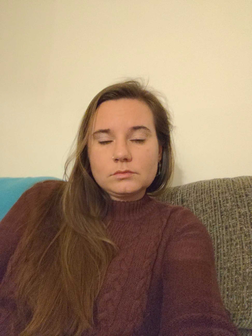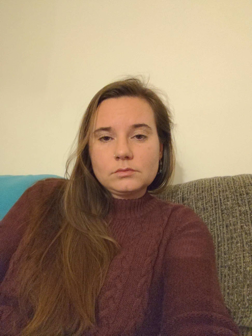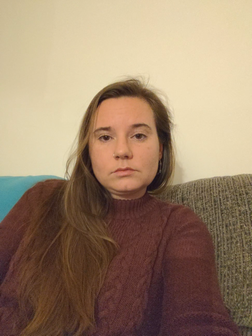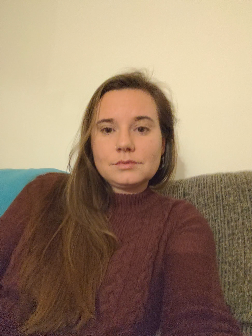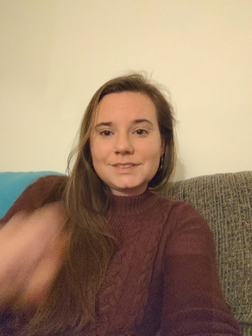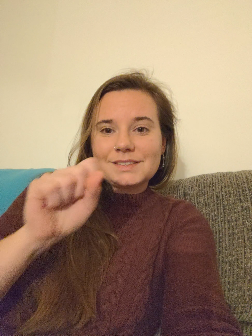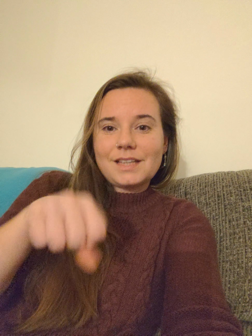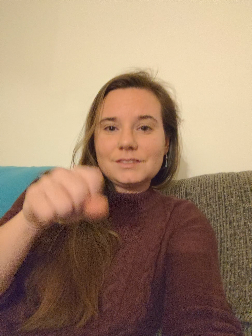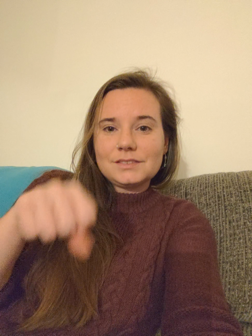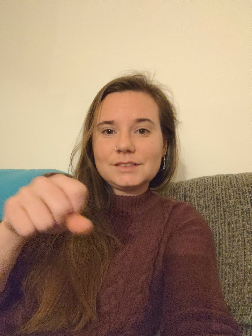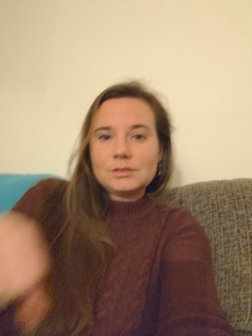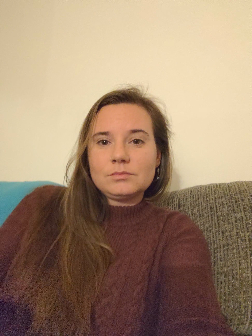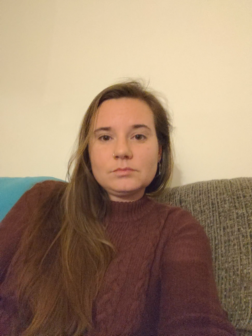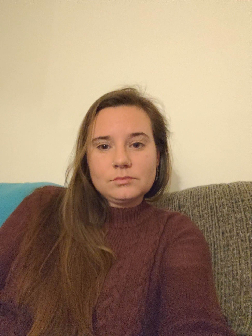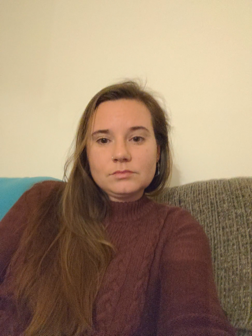yes